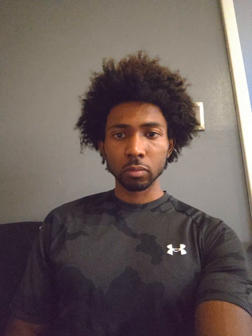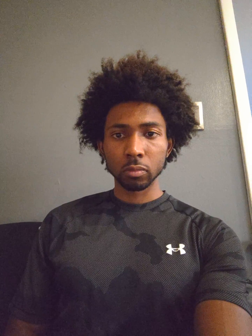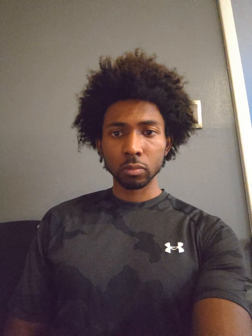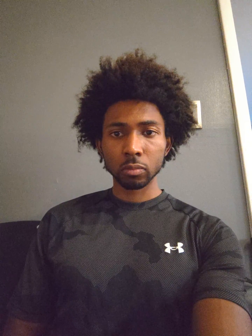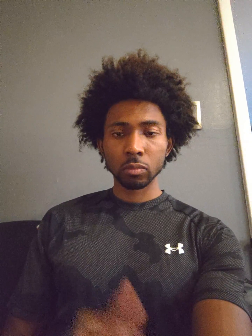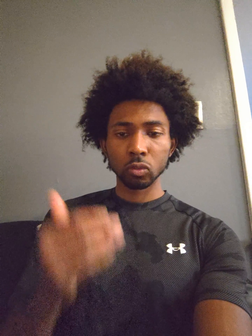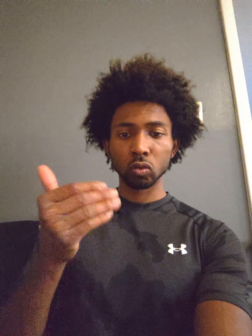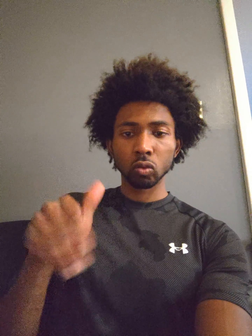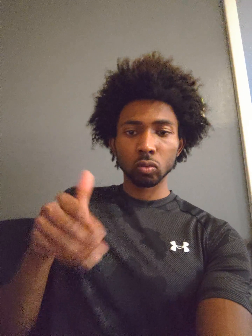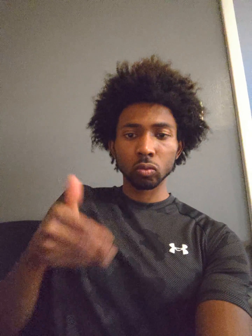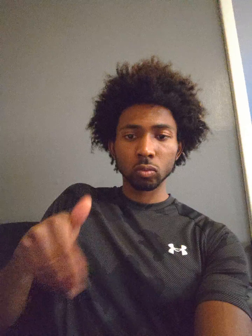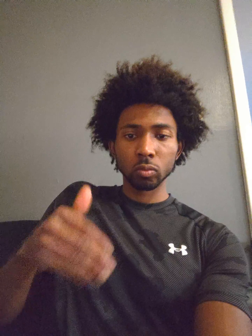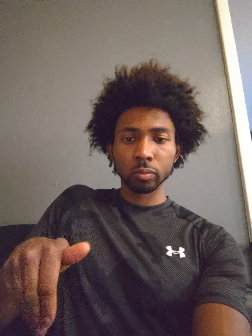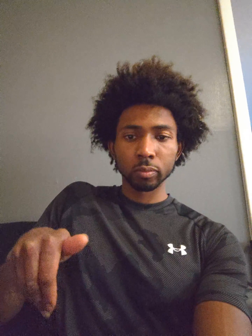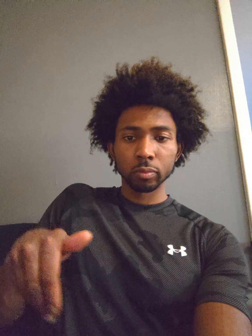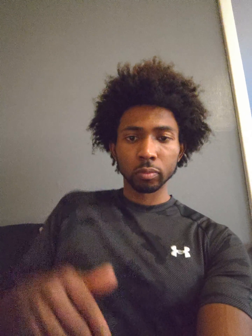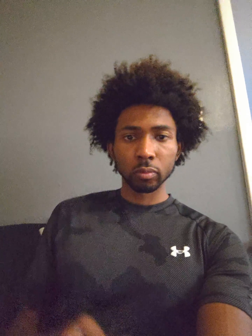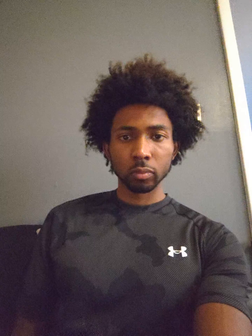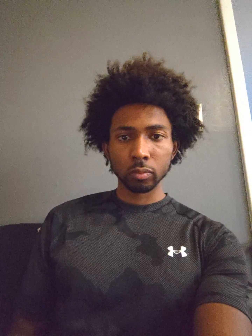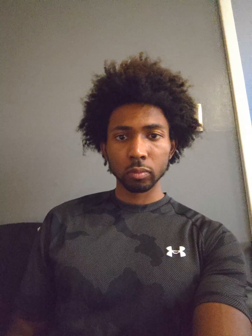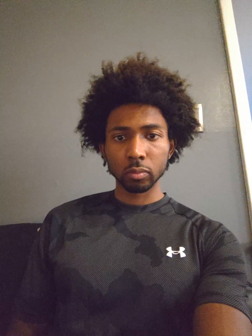shorts